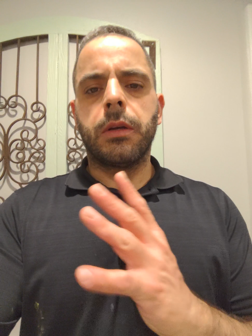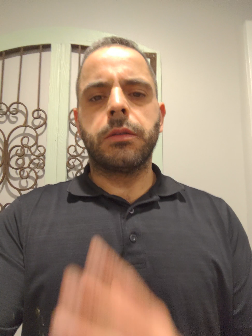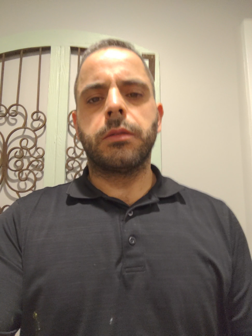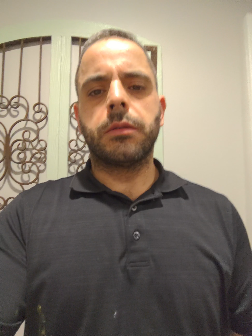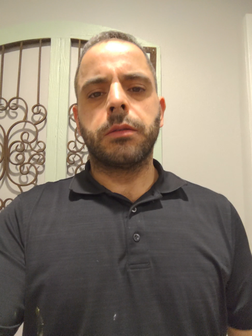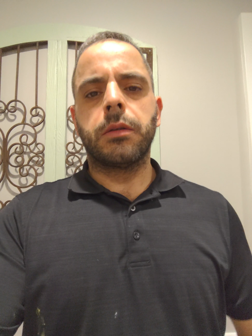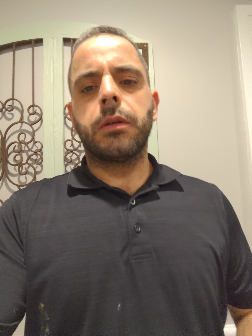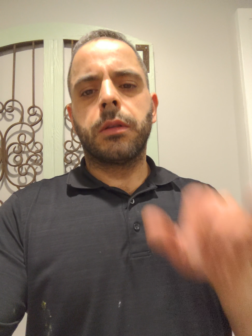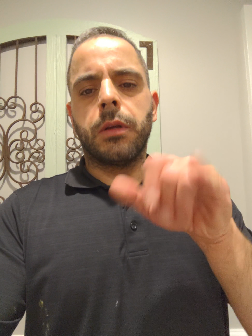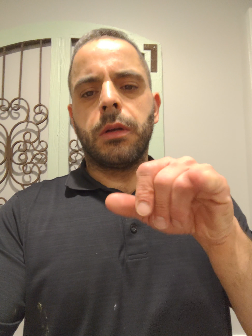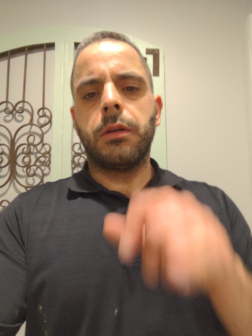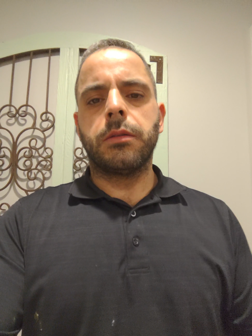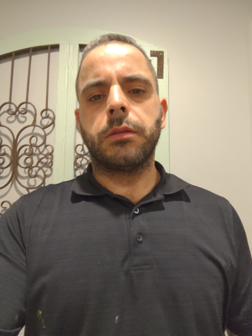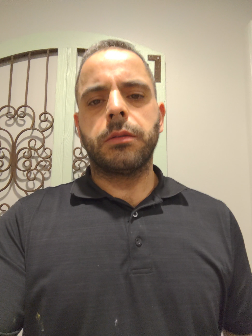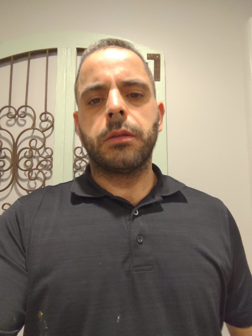that